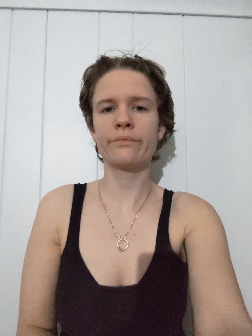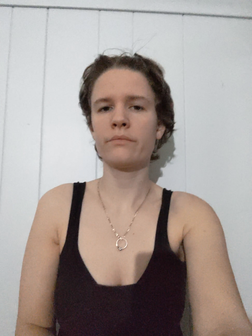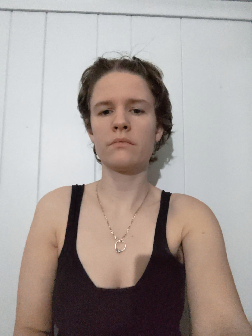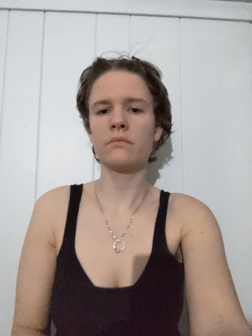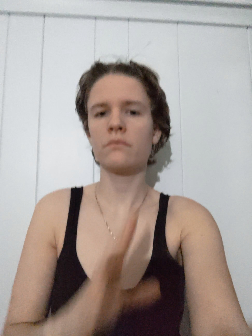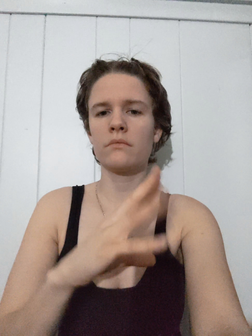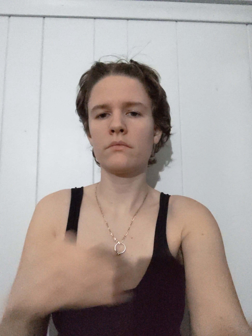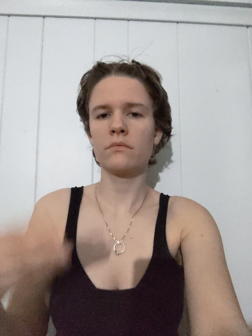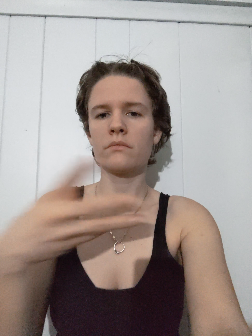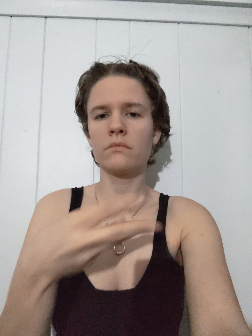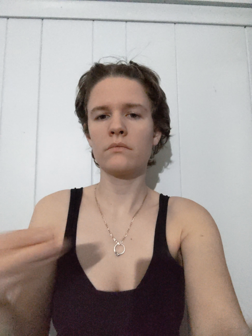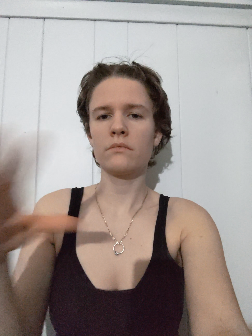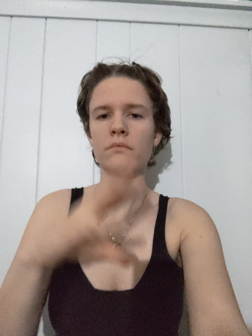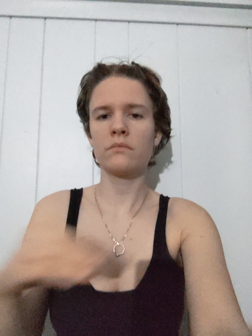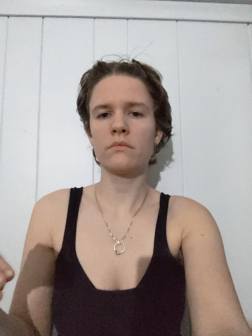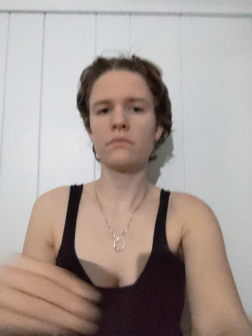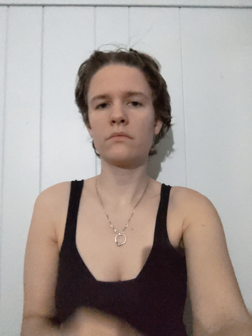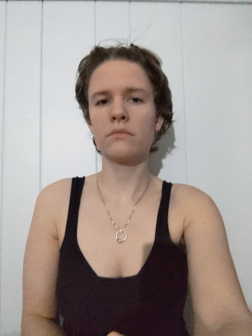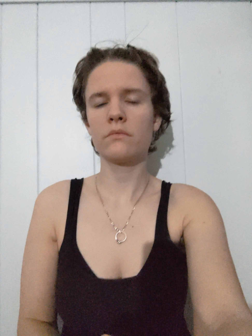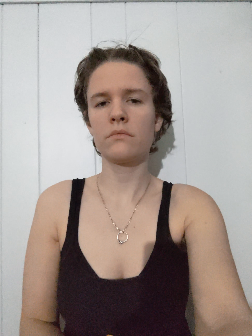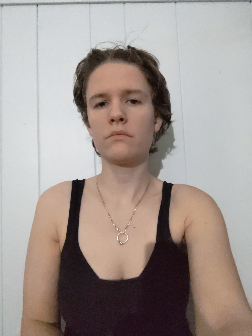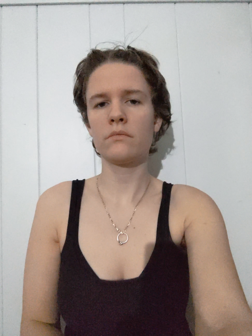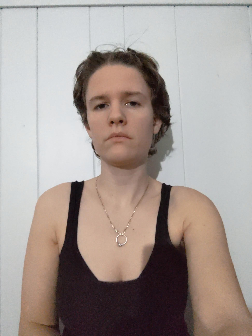story